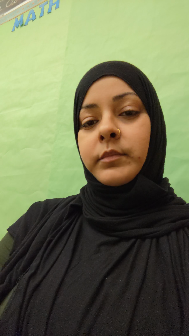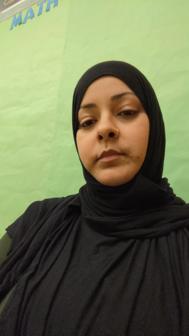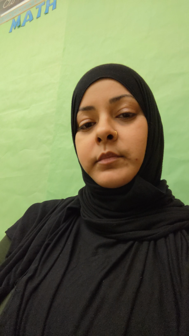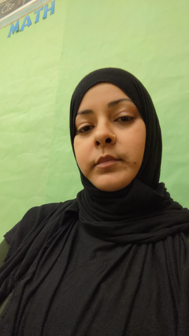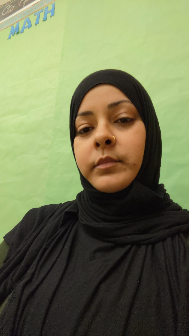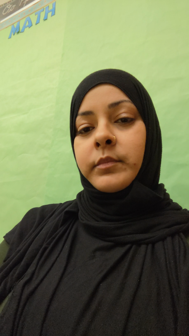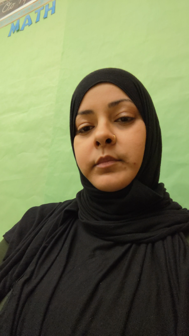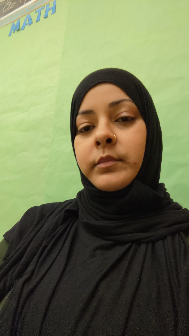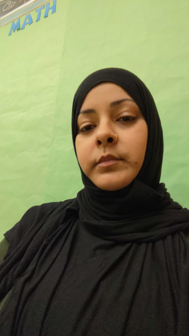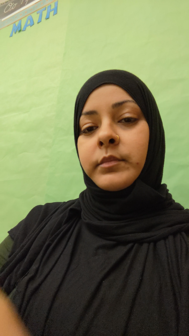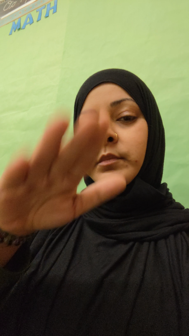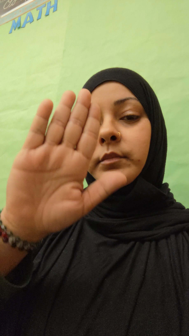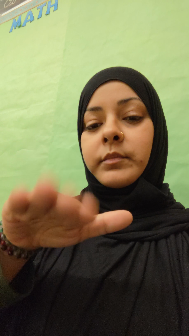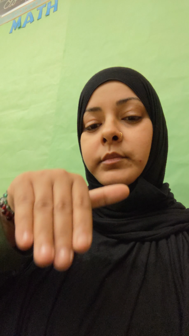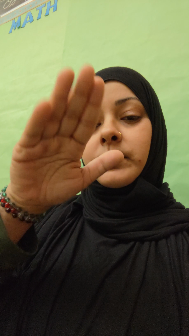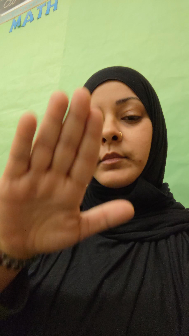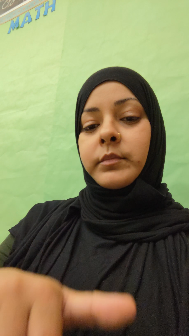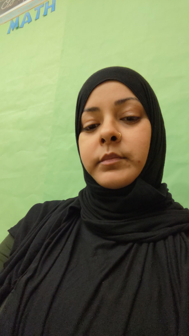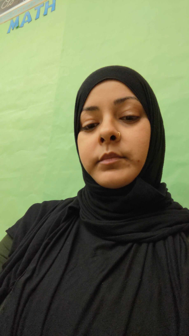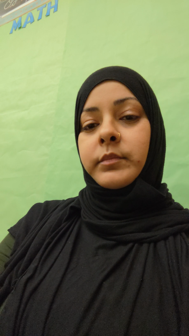paint